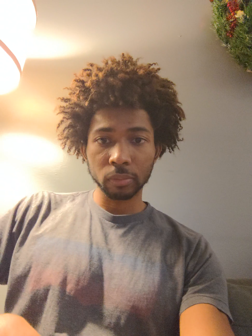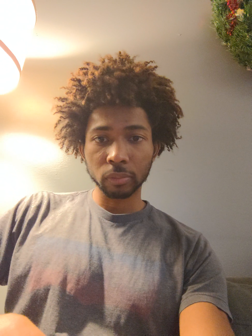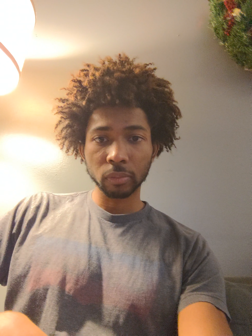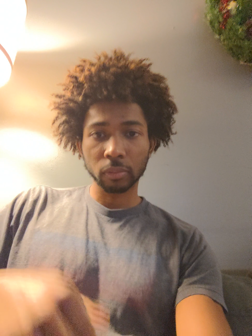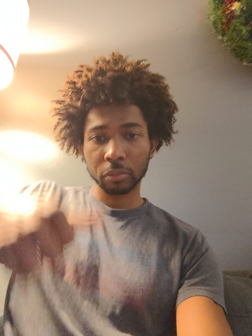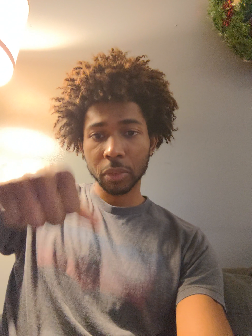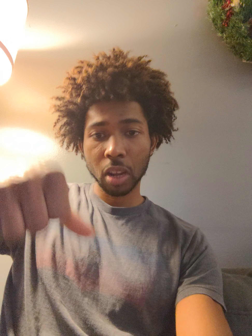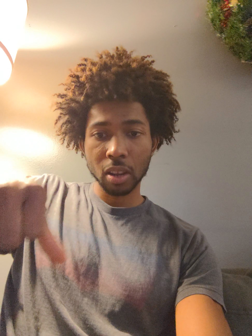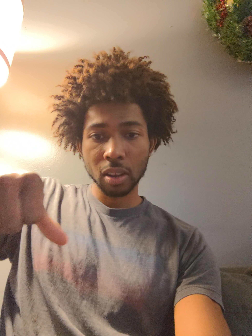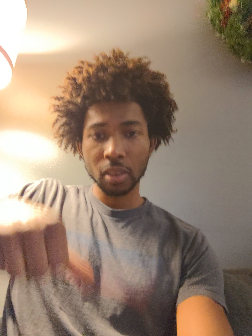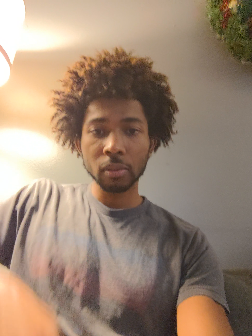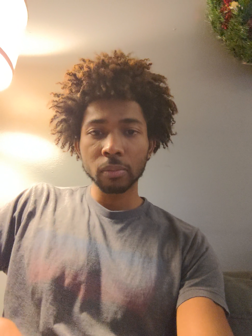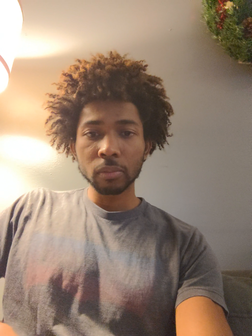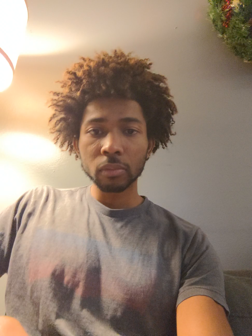puzzle